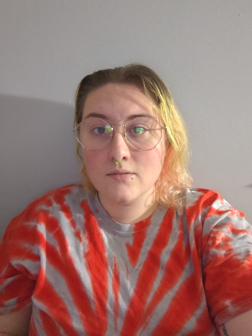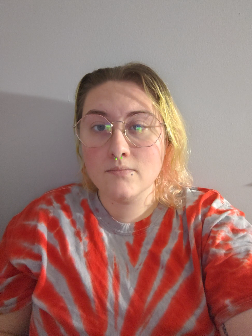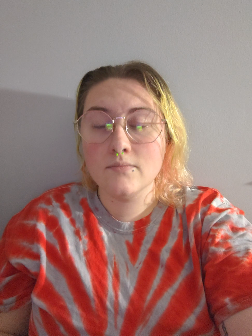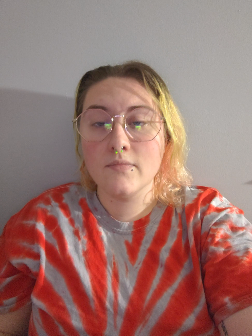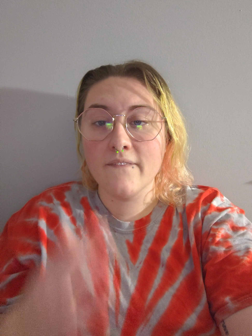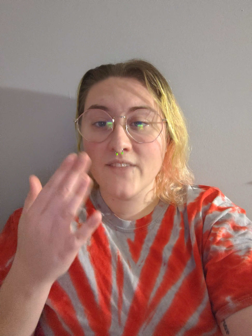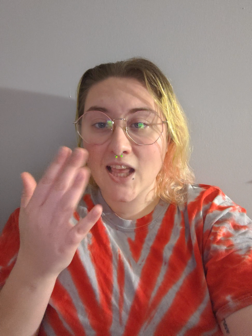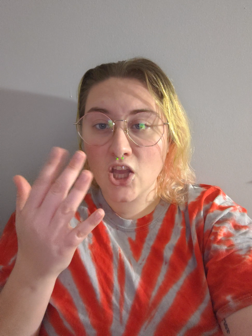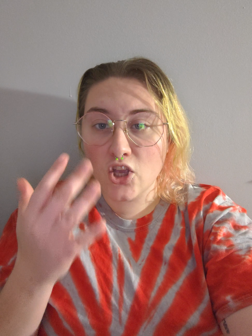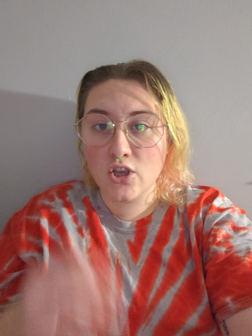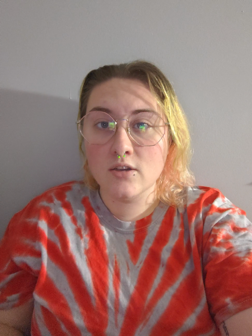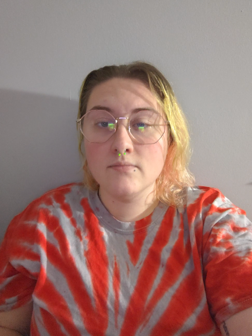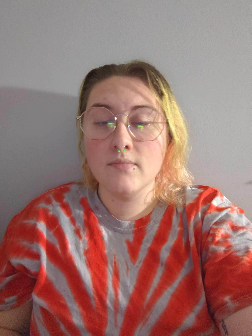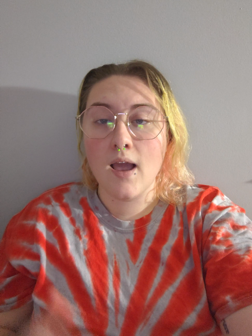finger